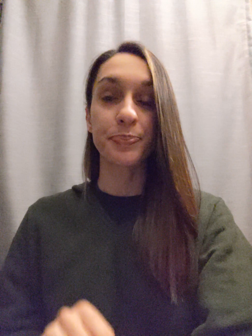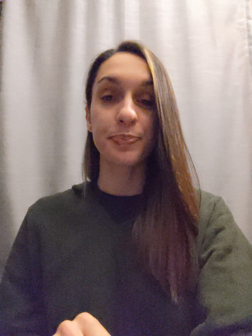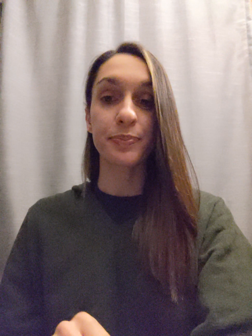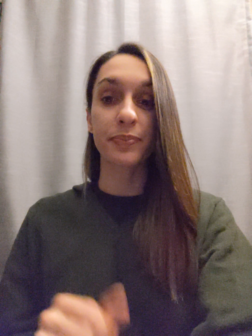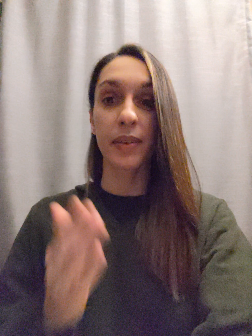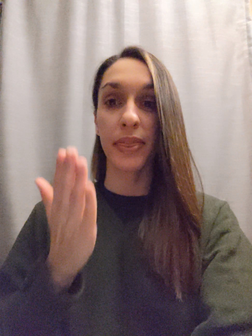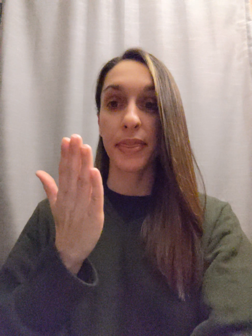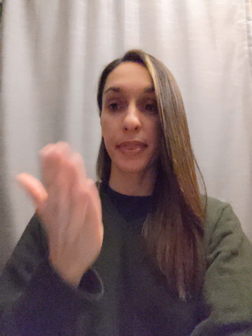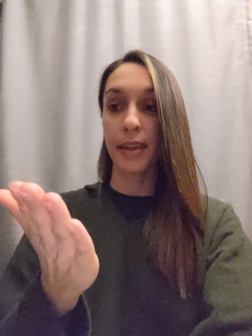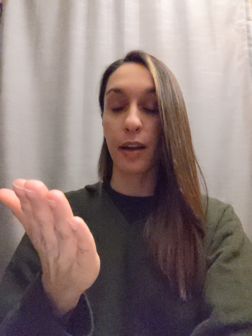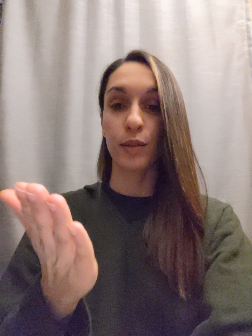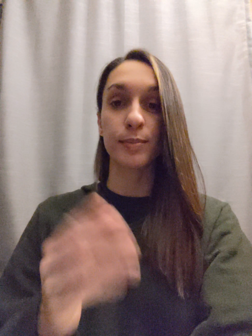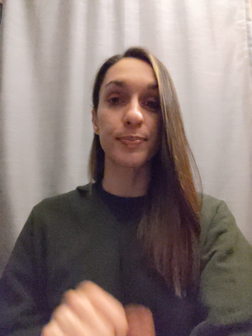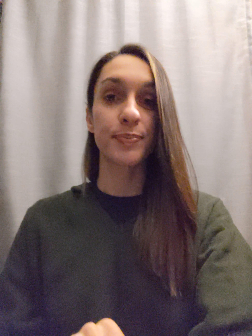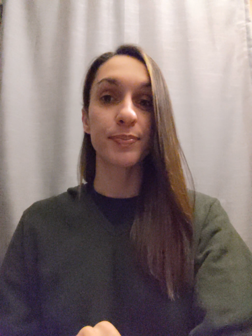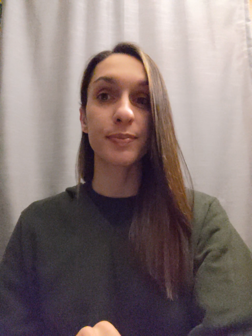there